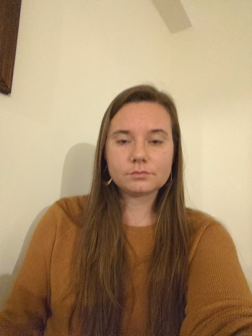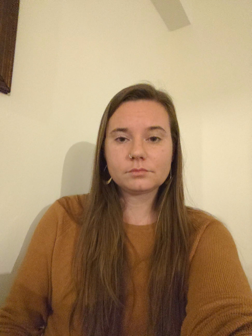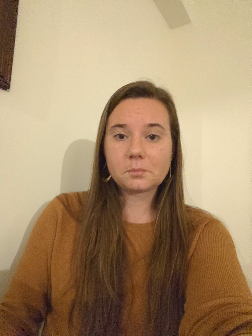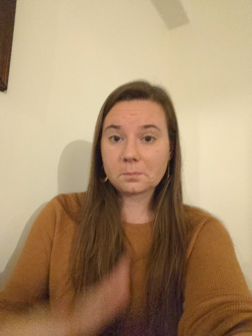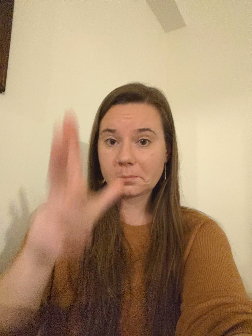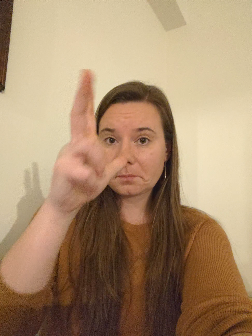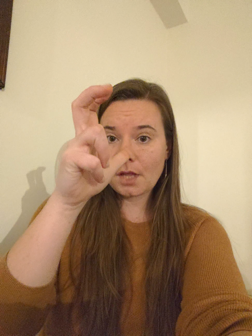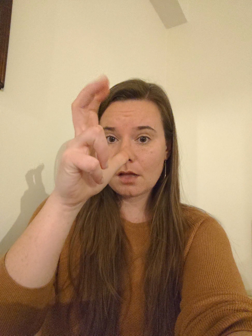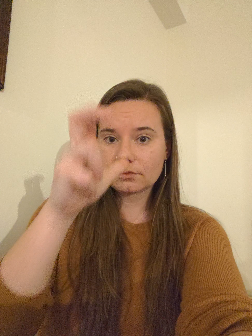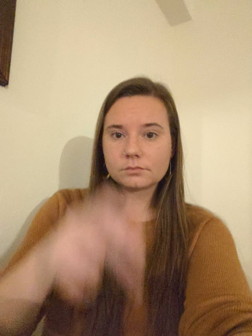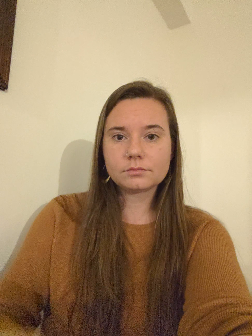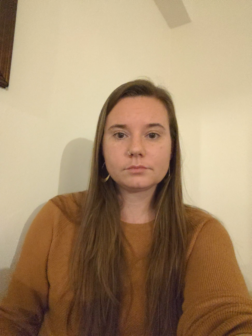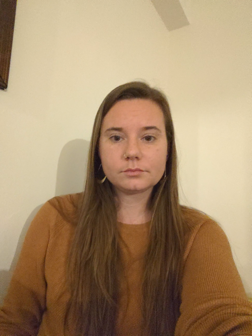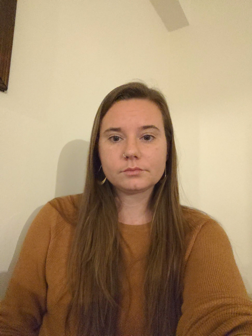bug